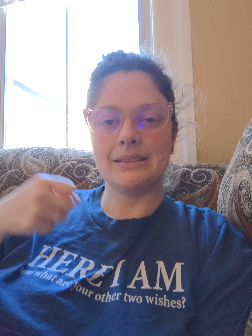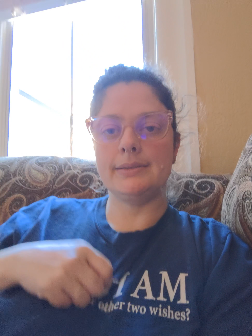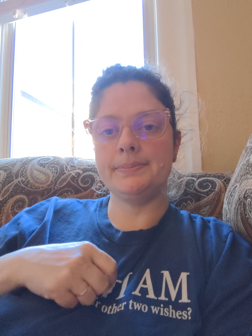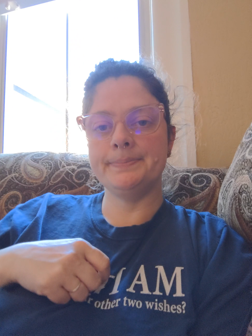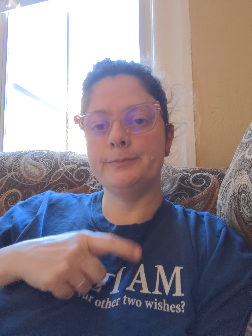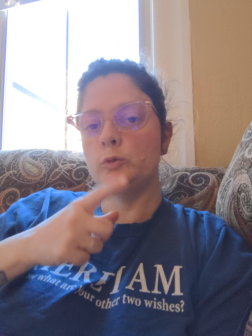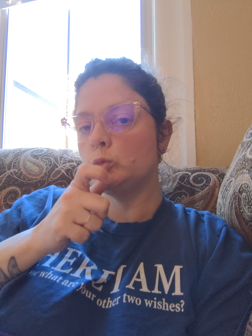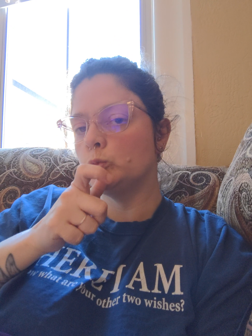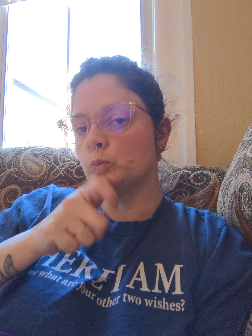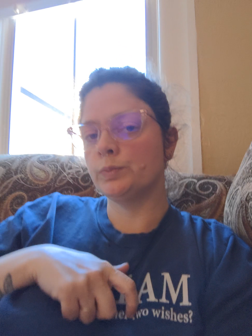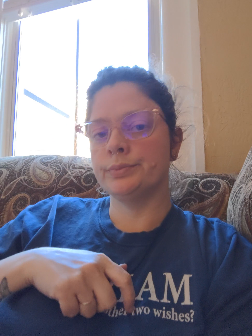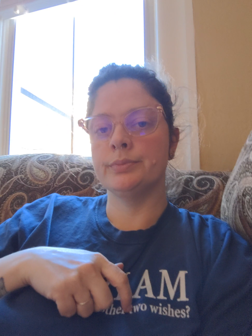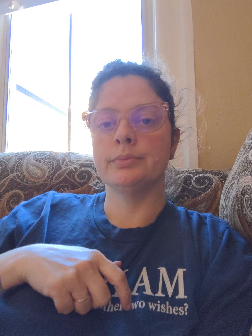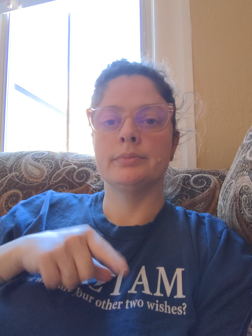who